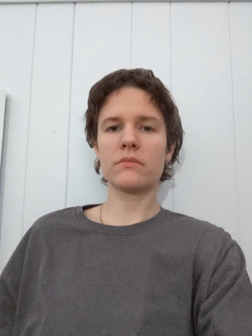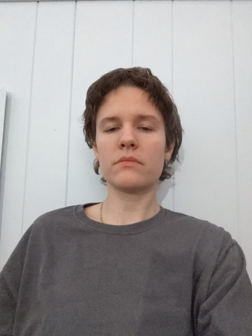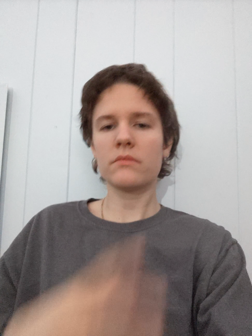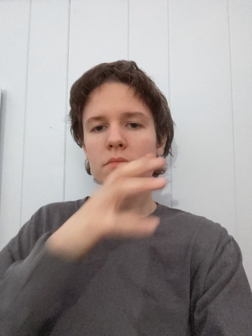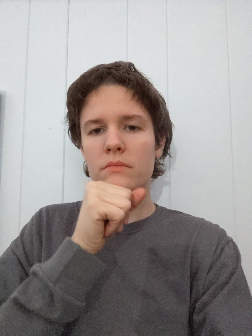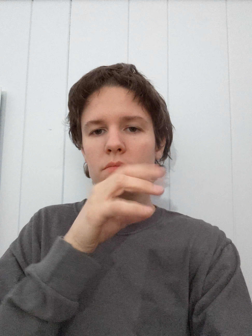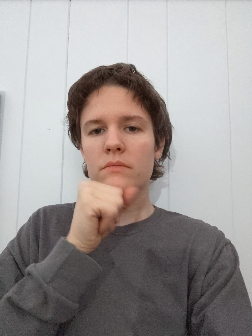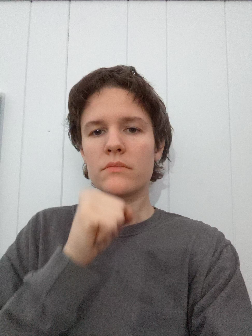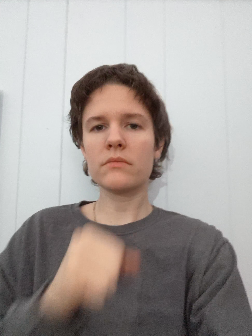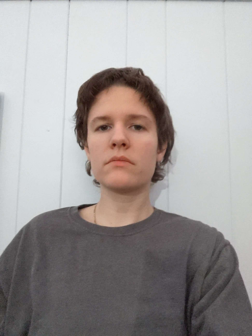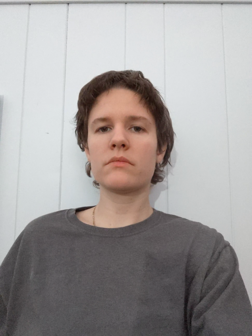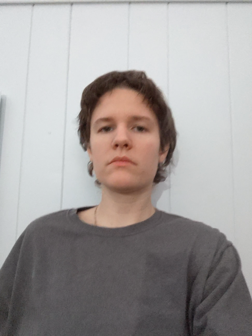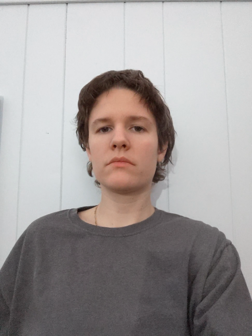orange